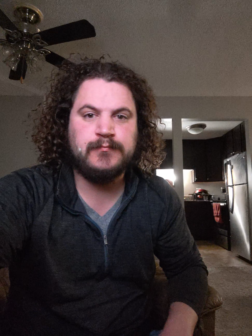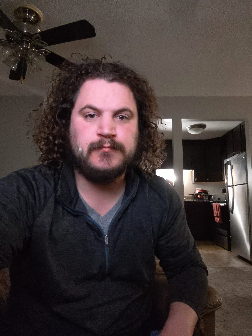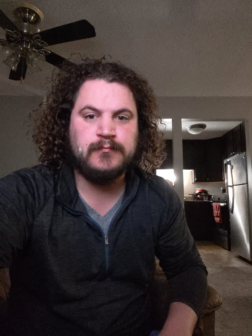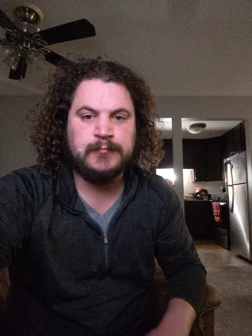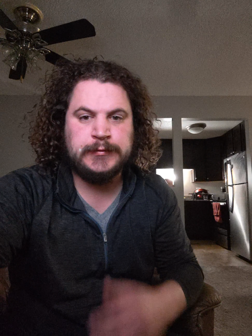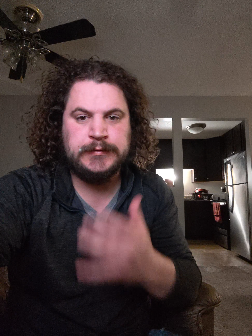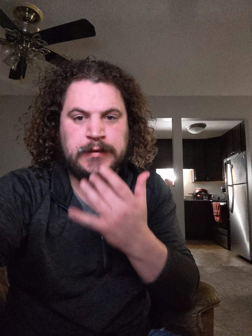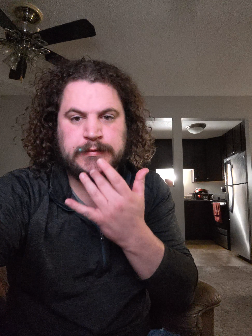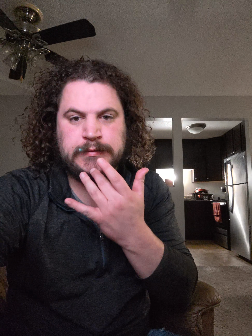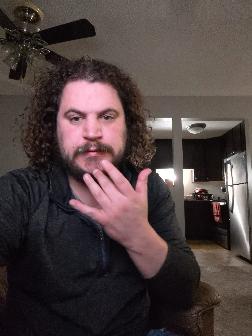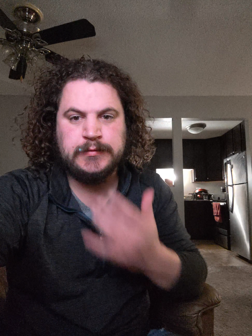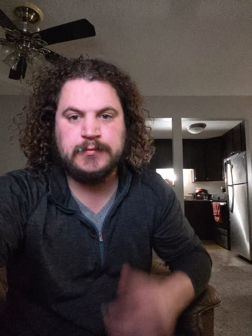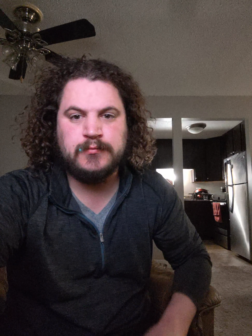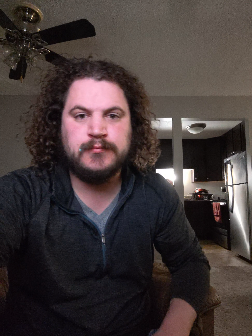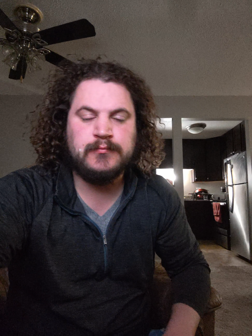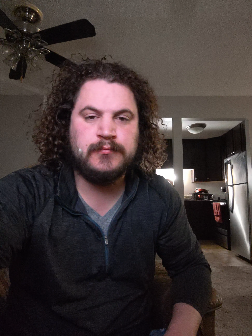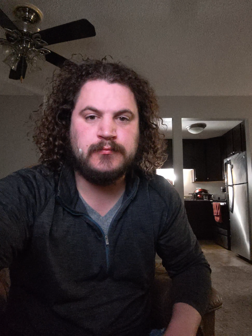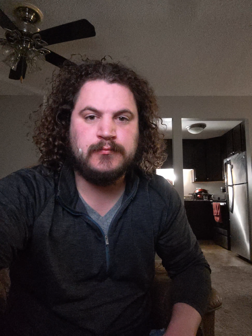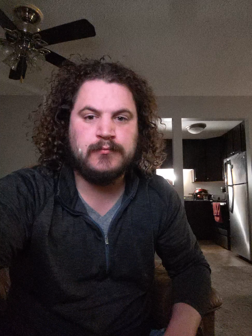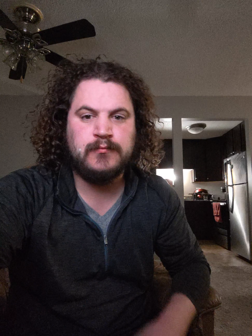taste